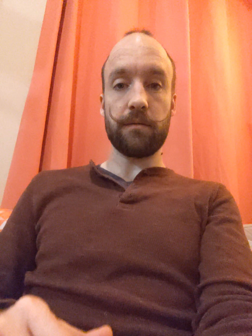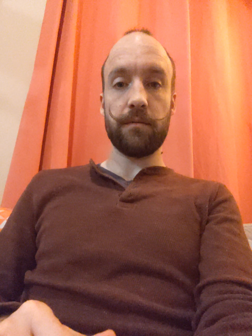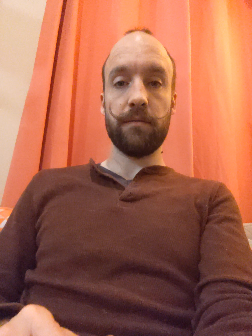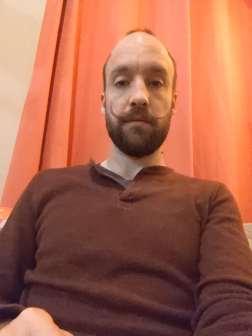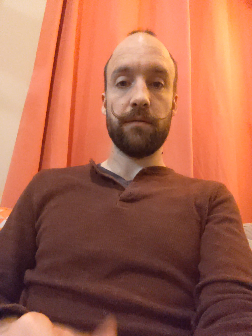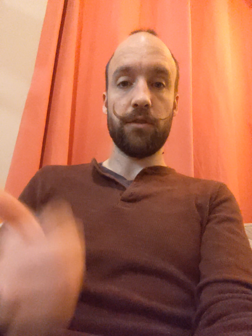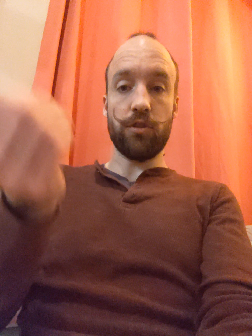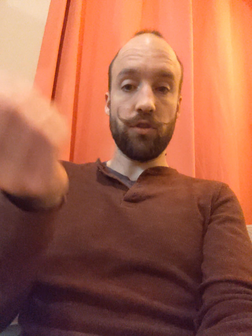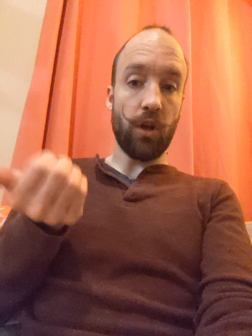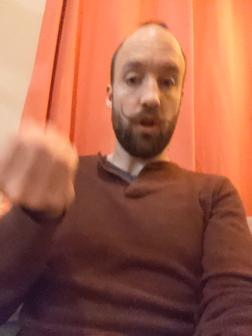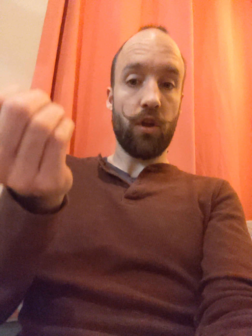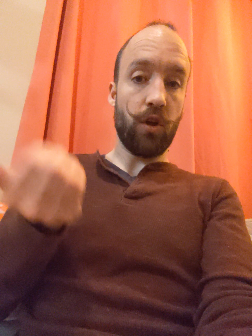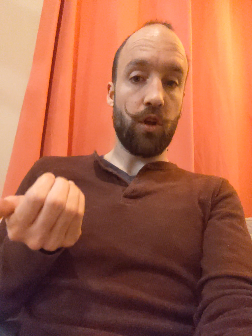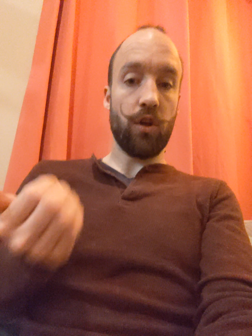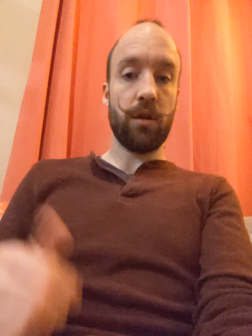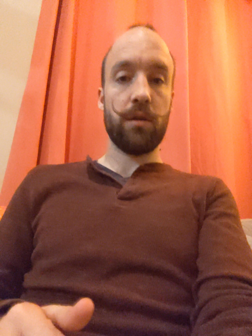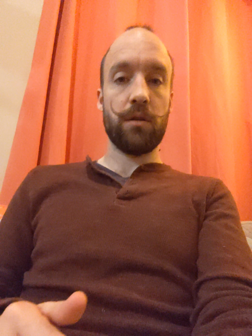drawer